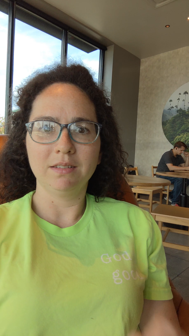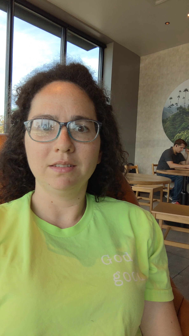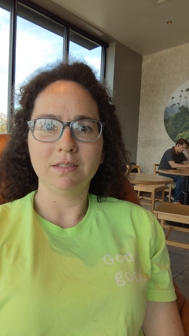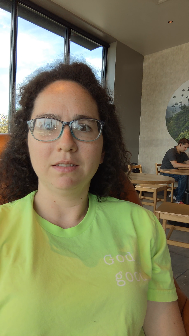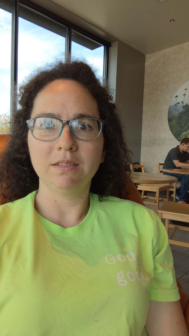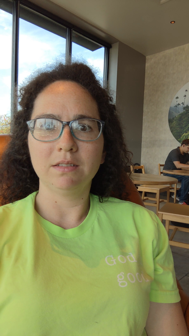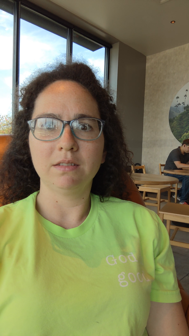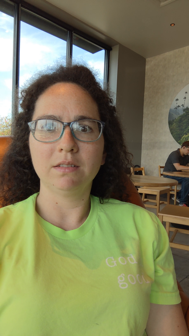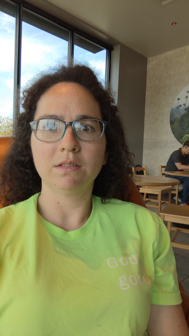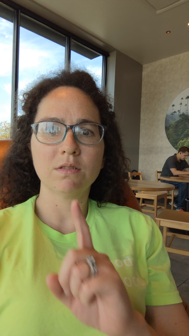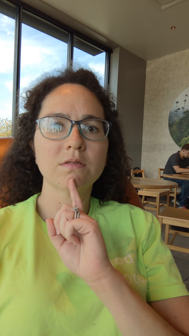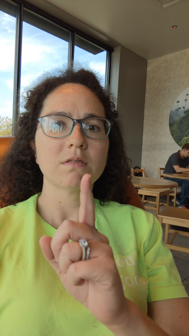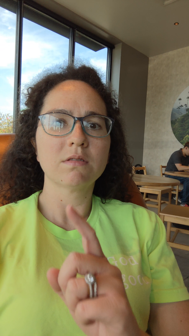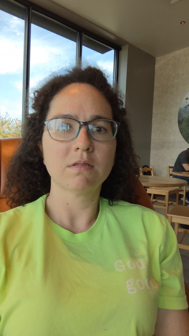is